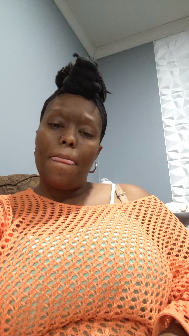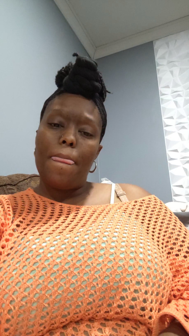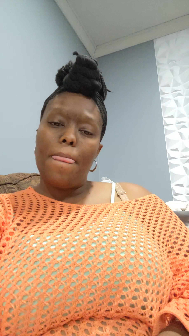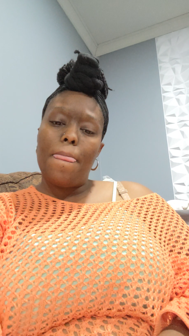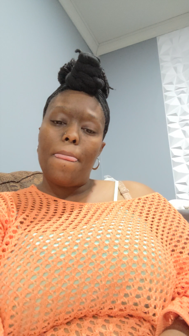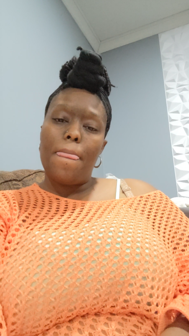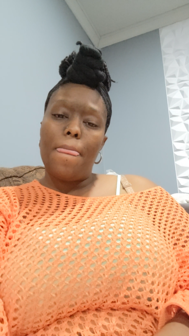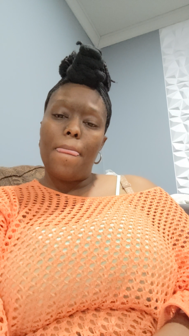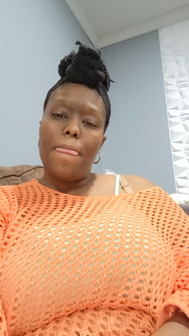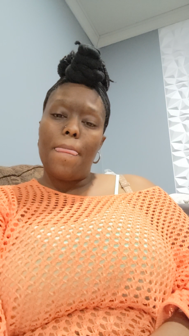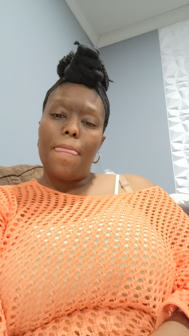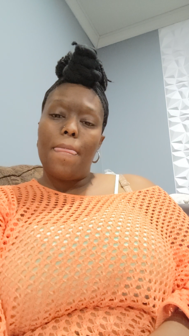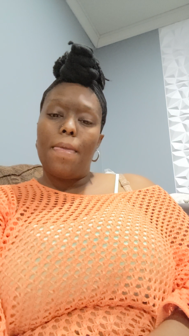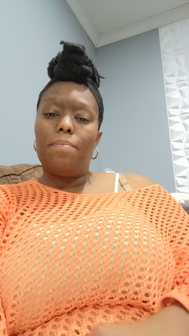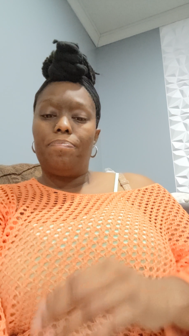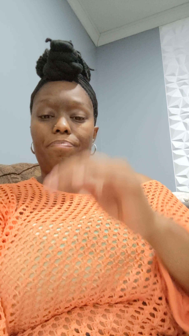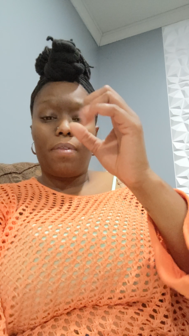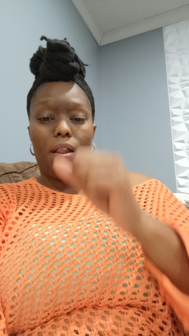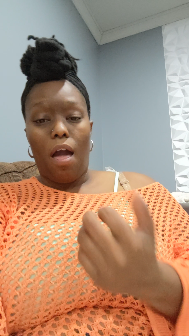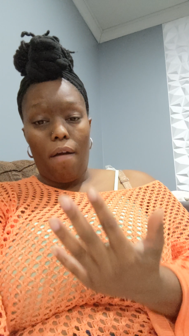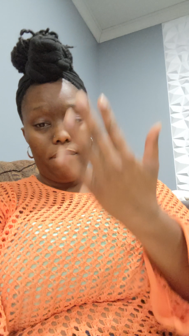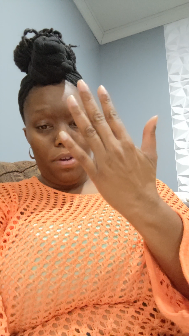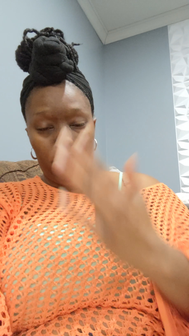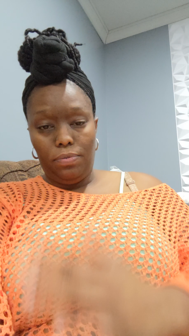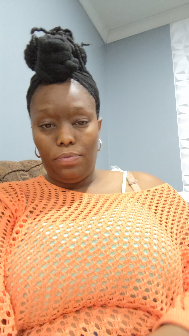gloves